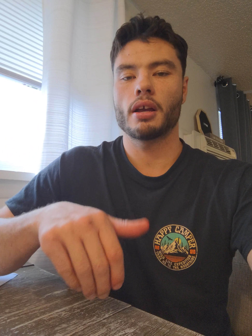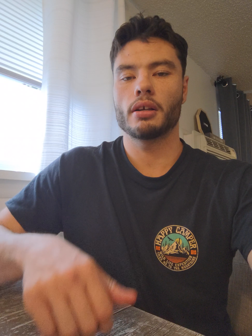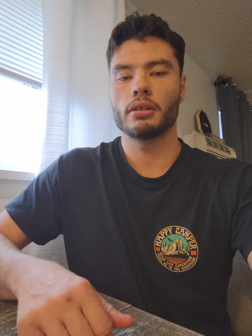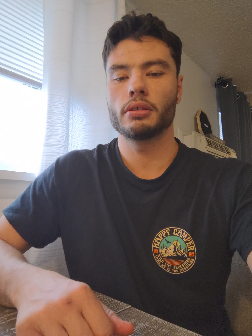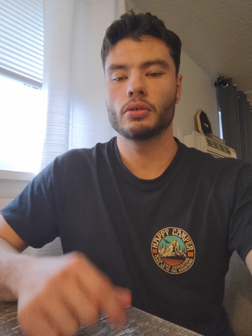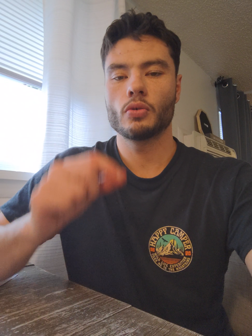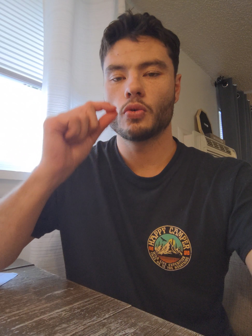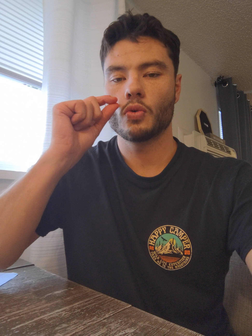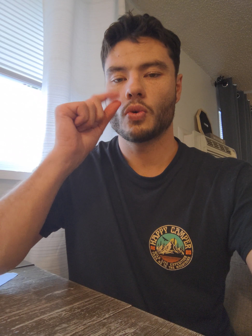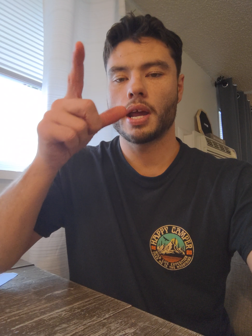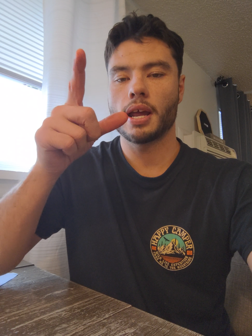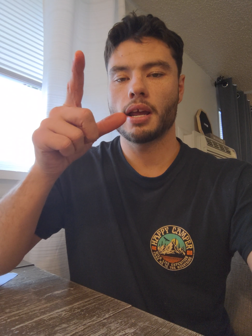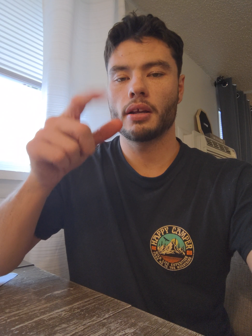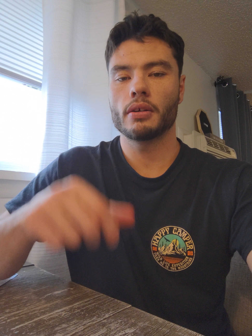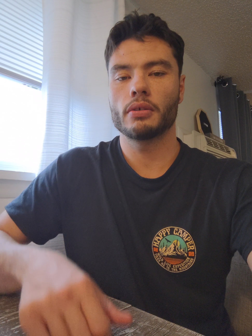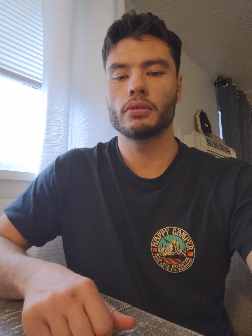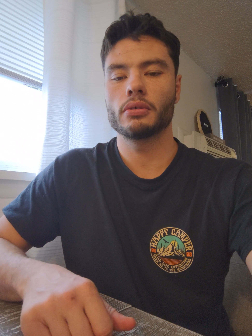wake